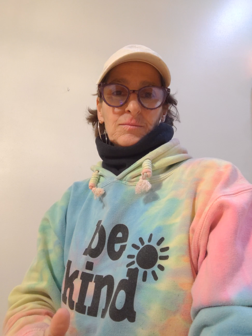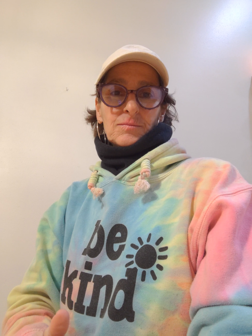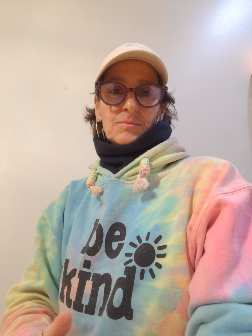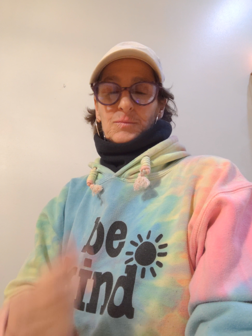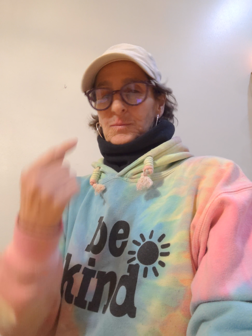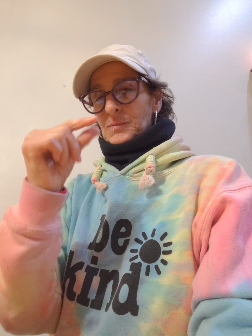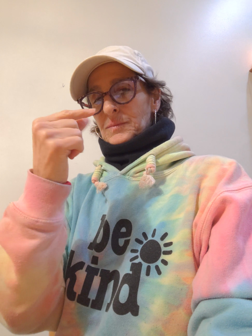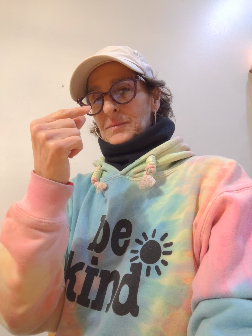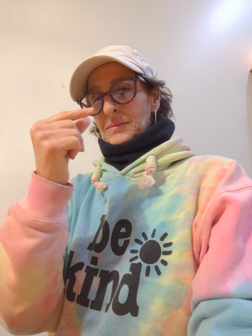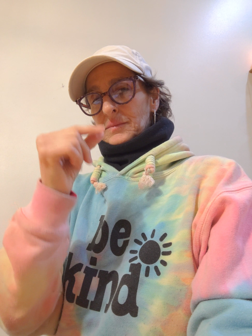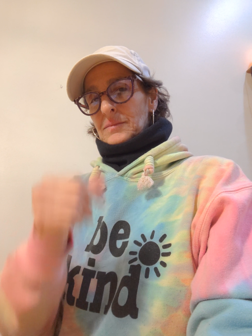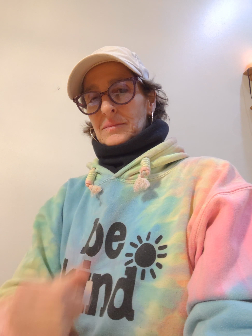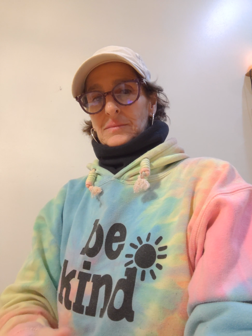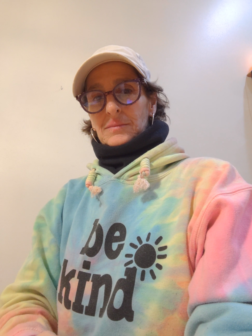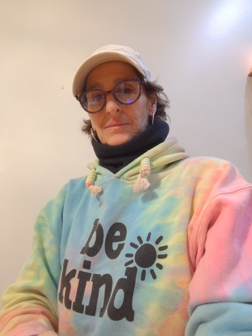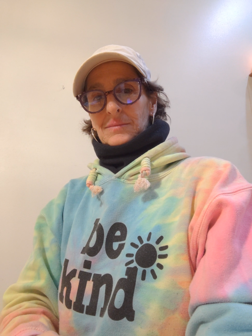green